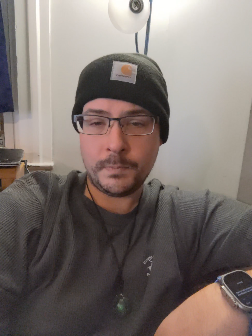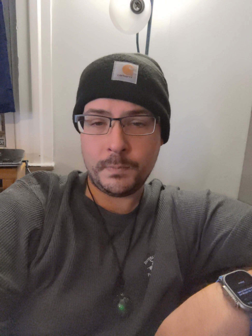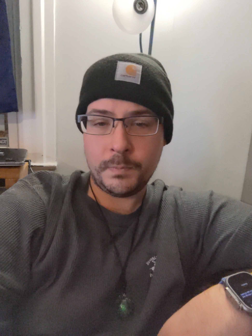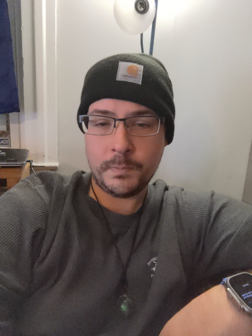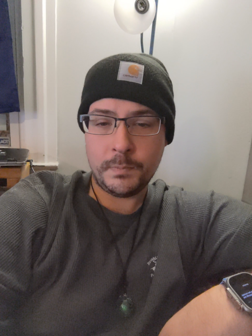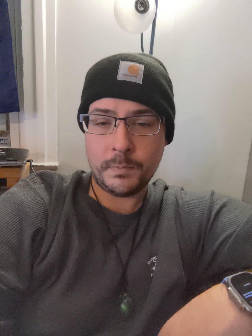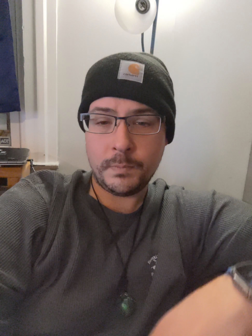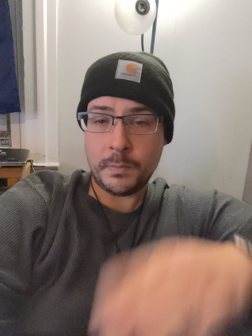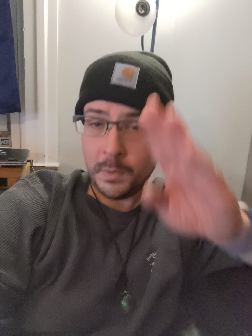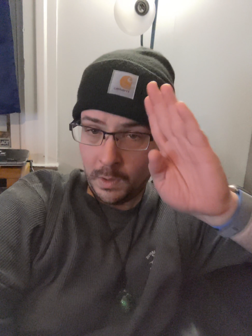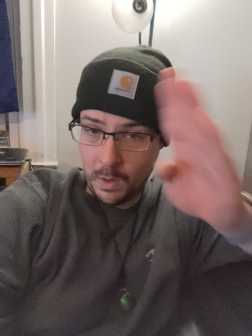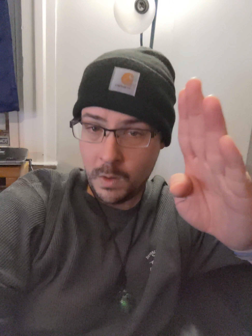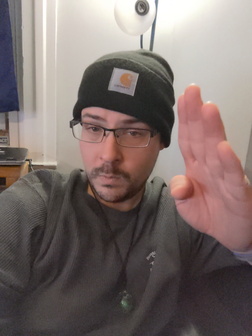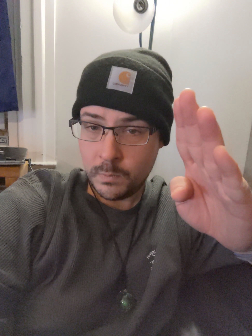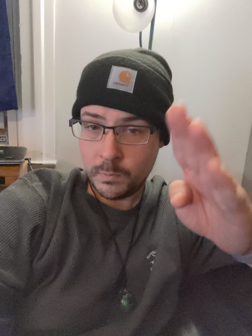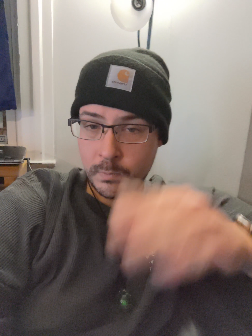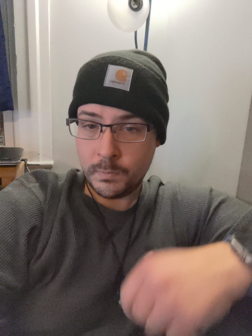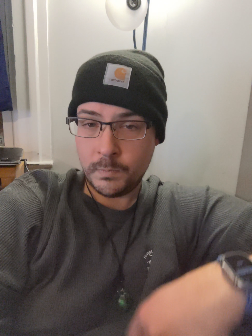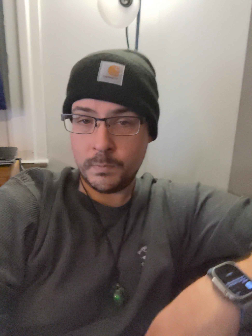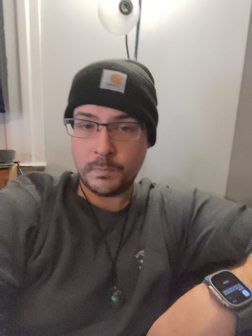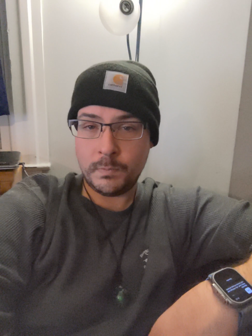hello